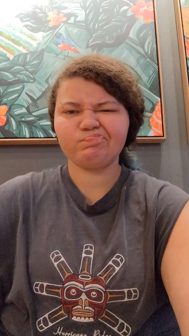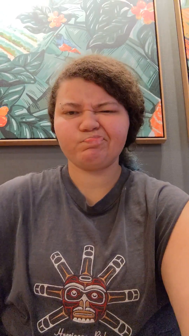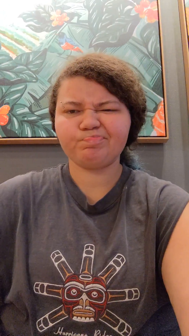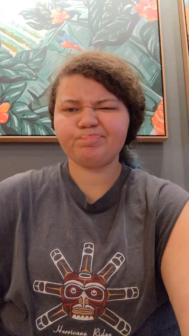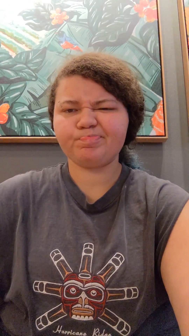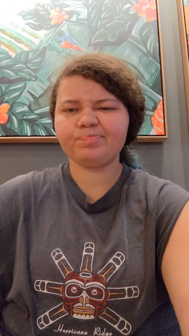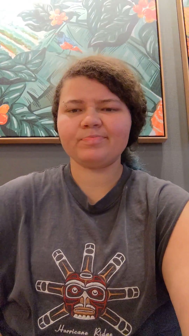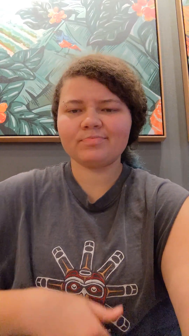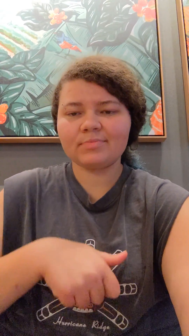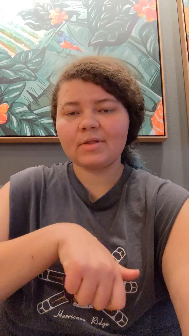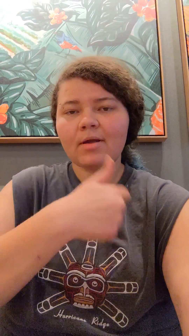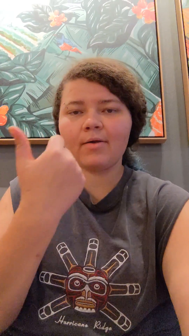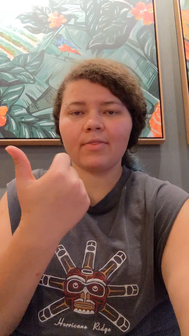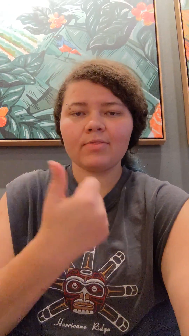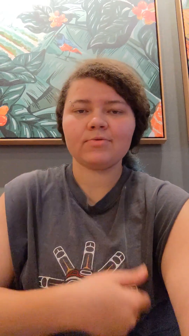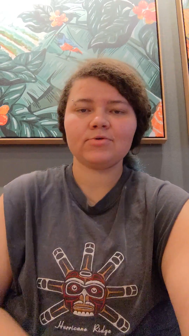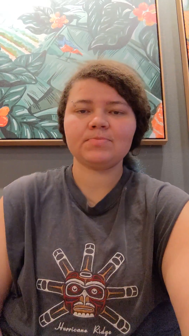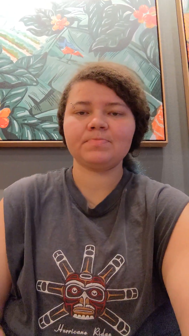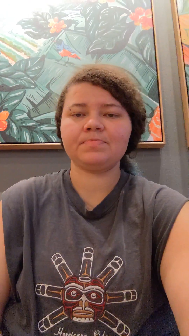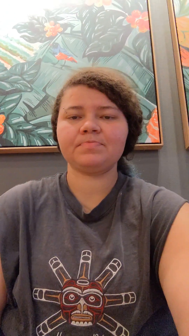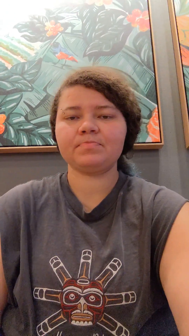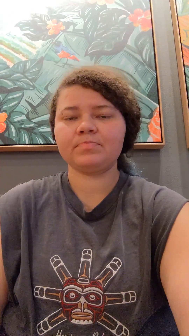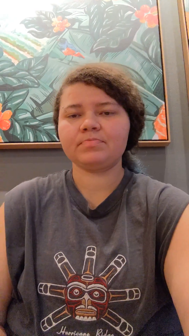other